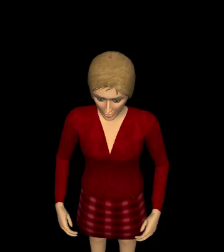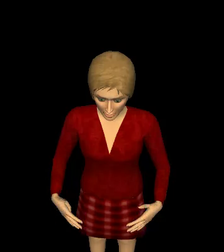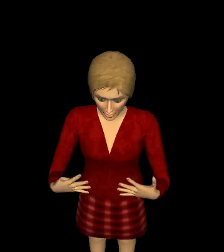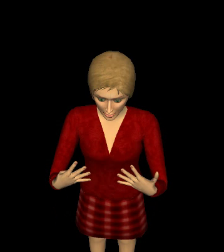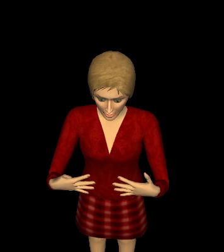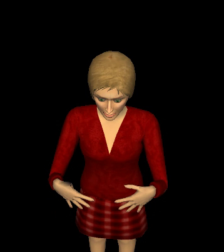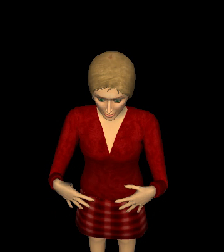19